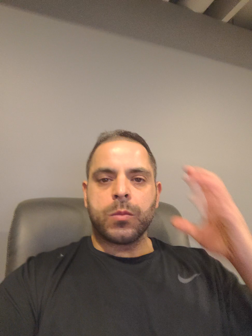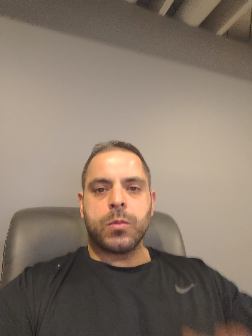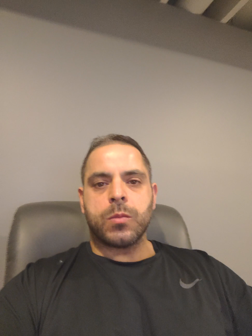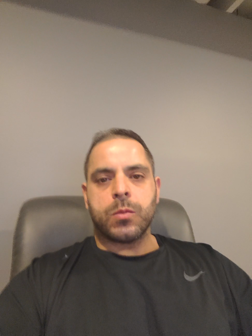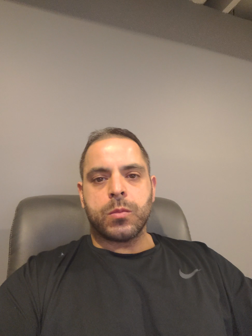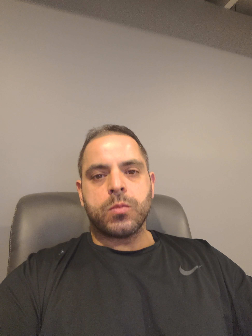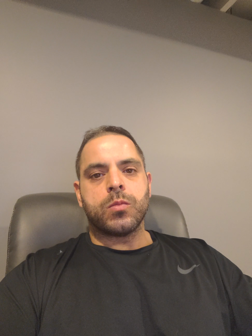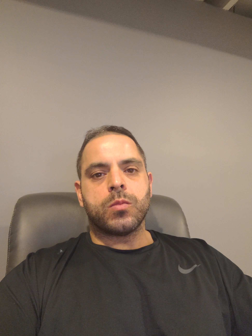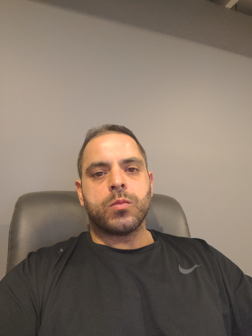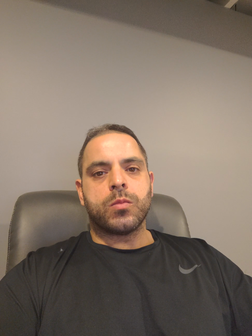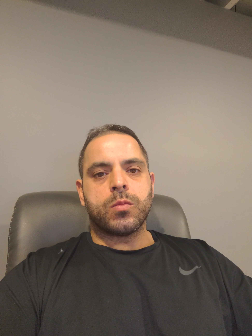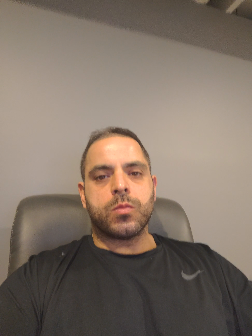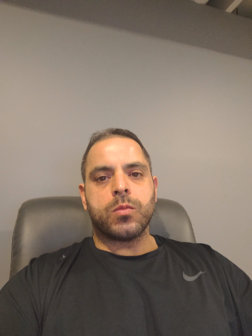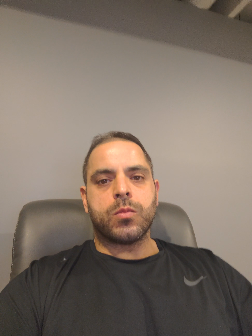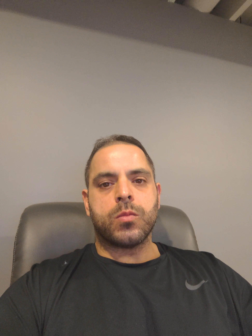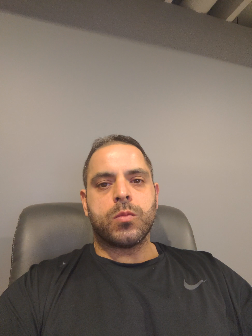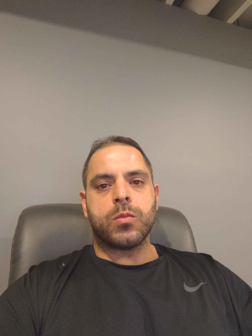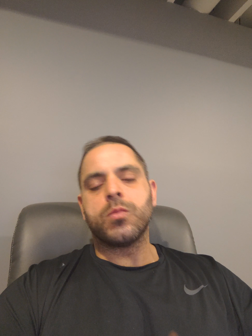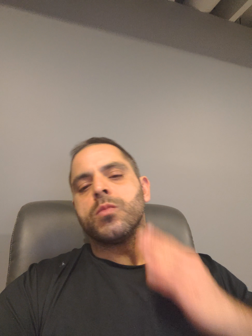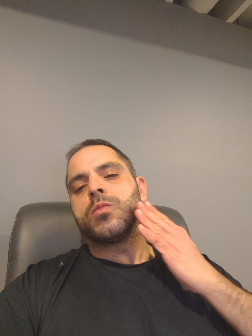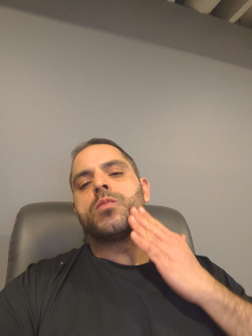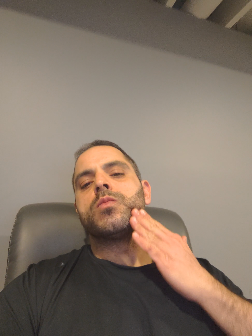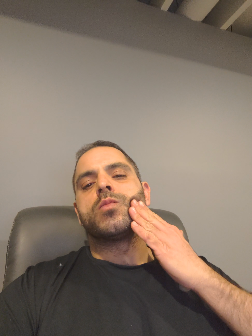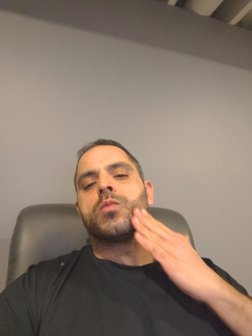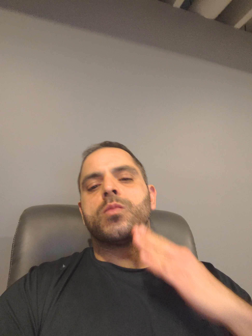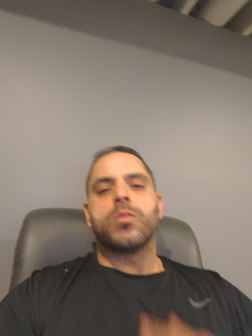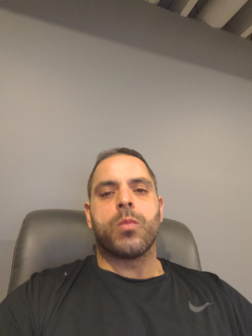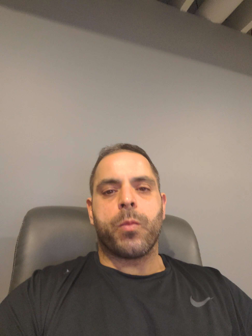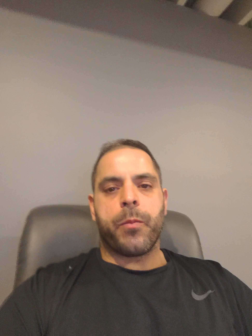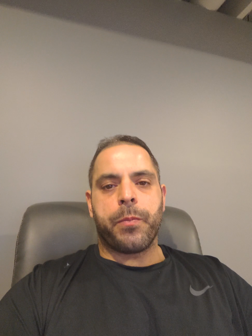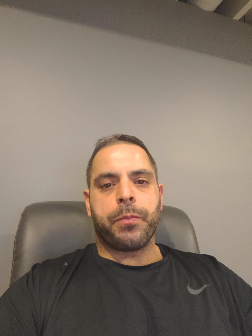cheek